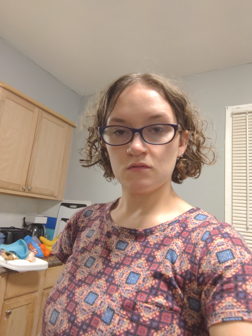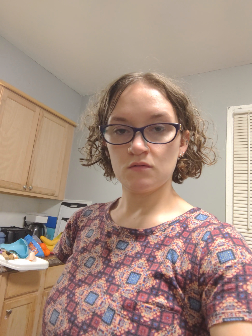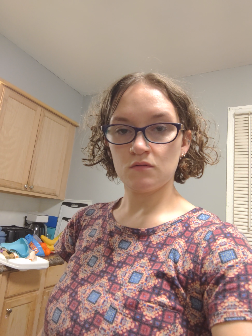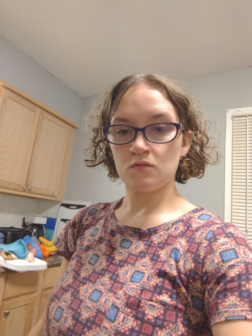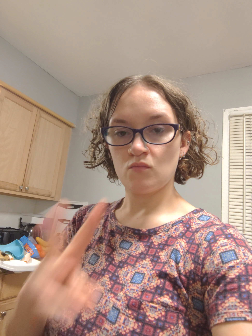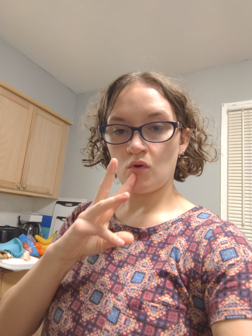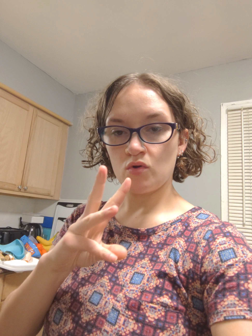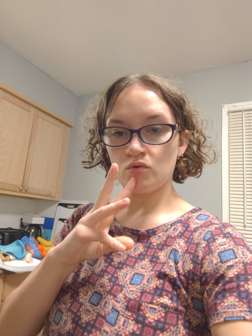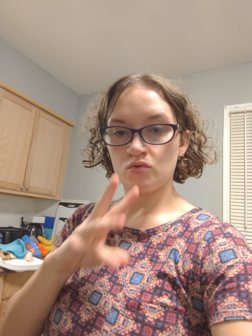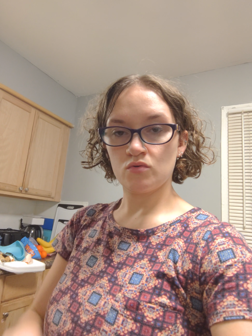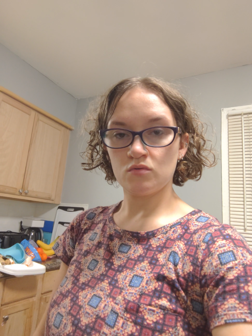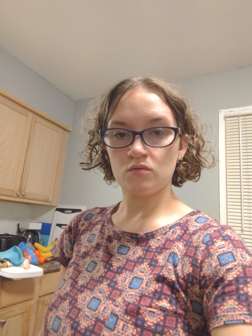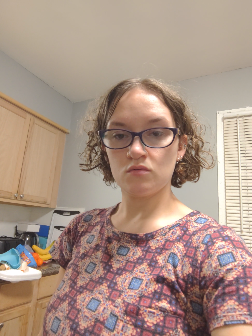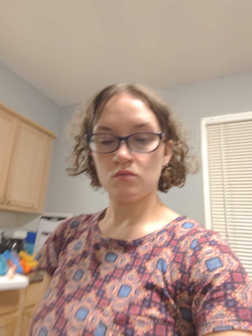water